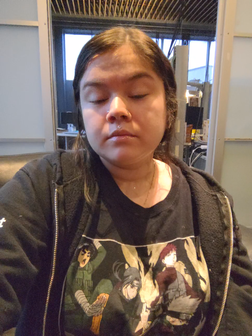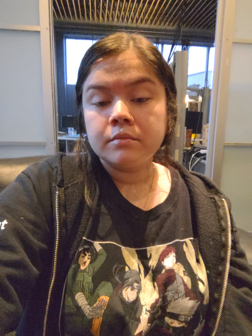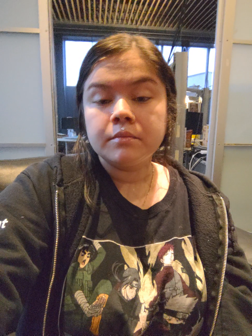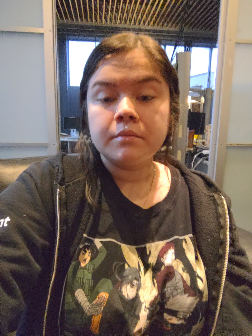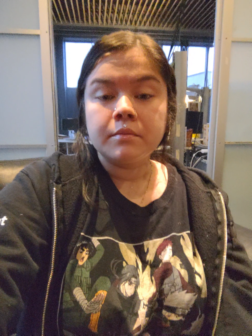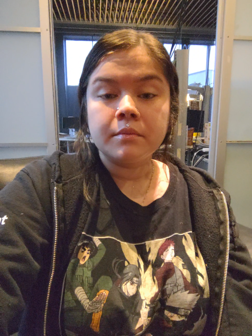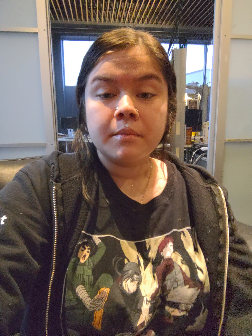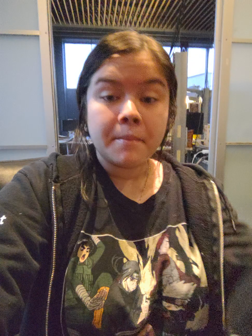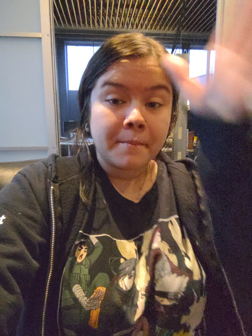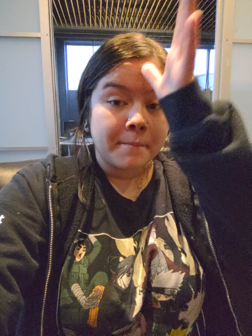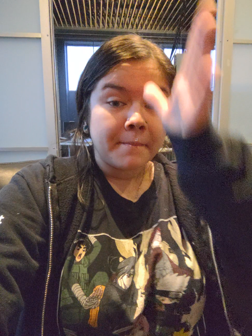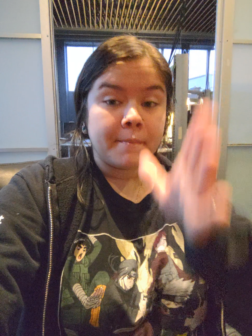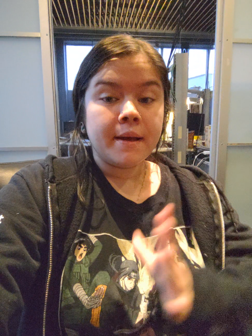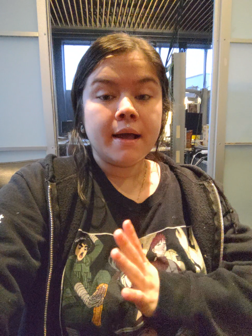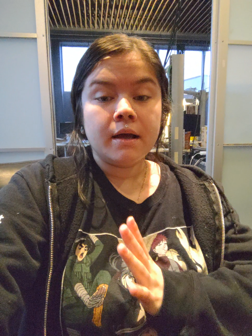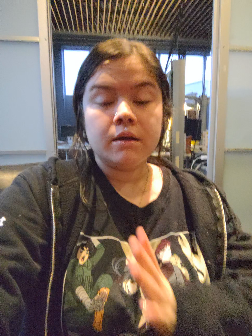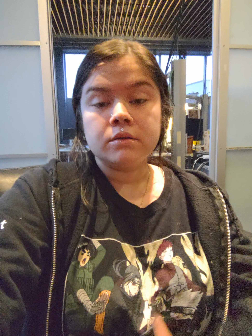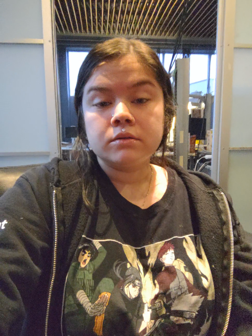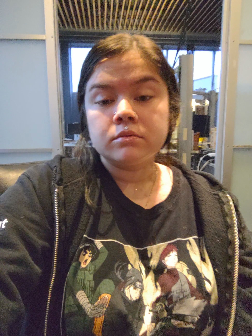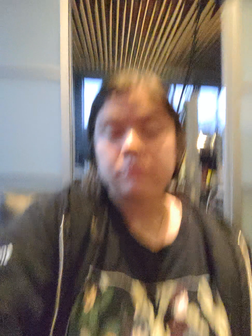man